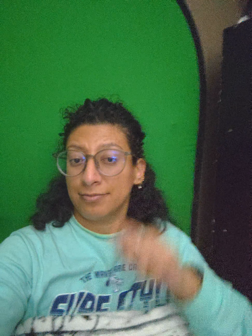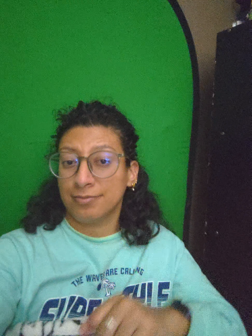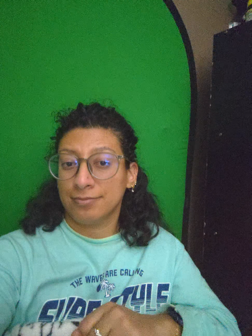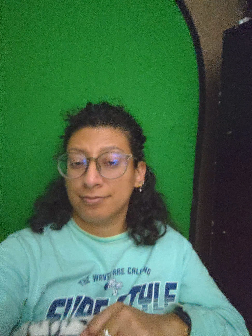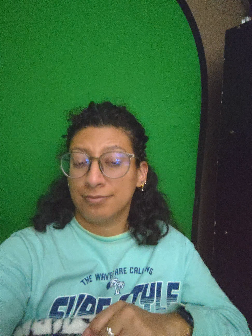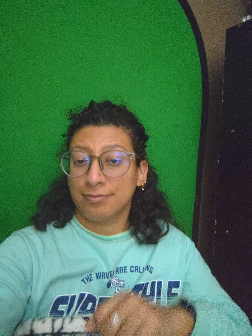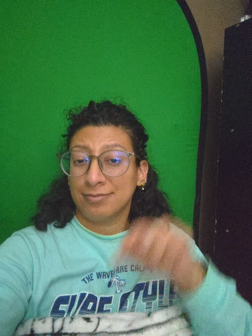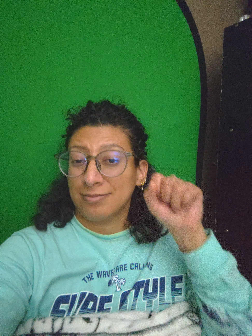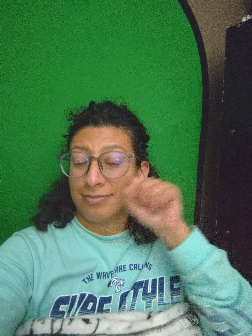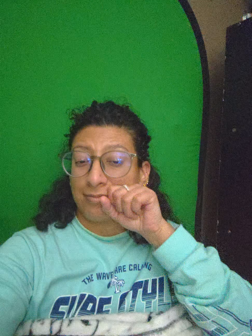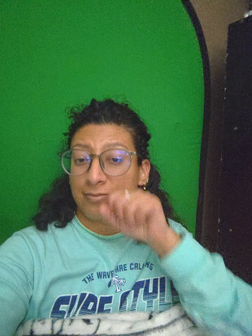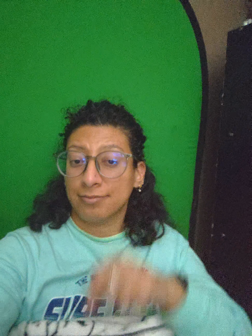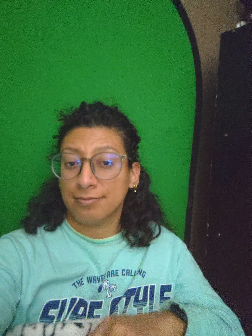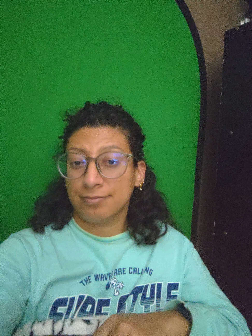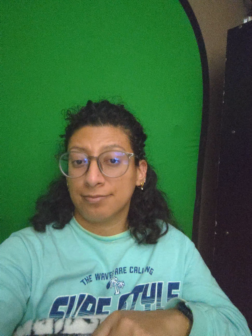carrot